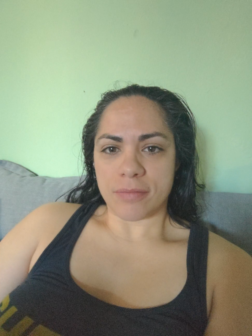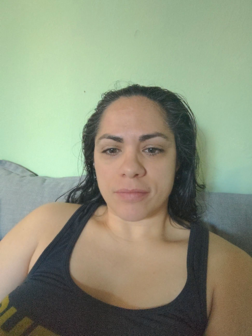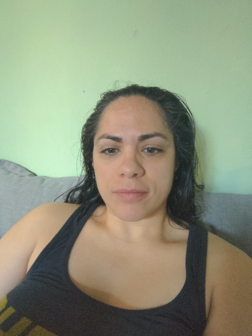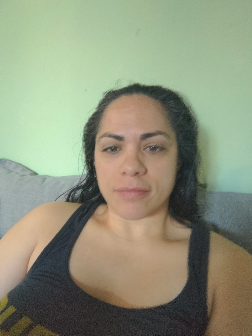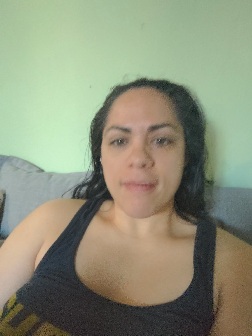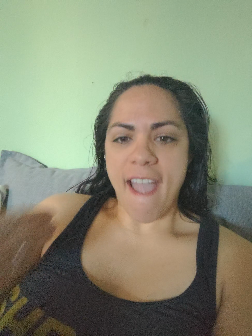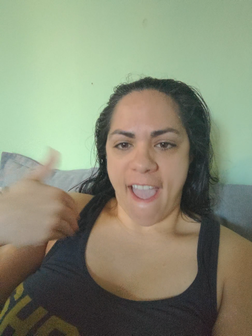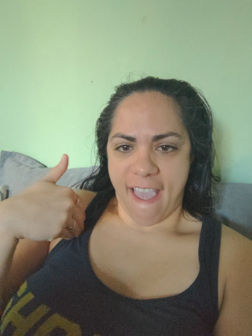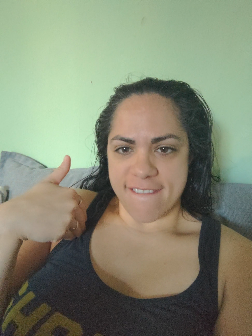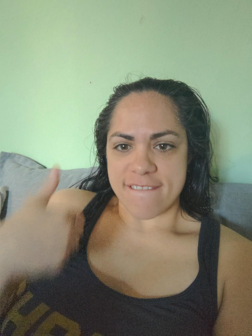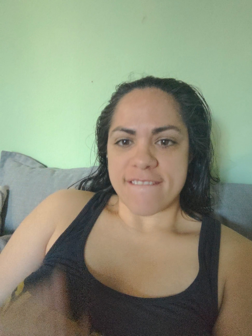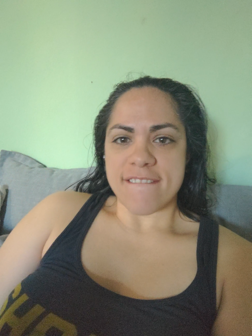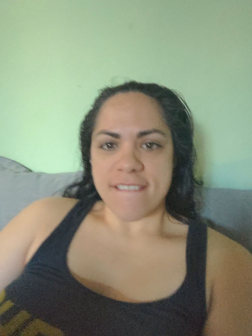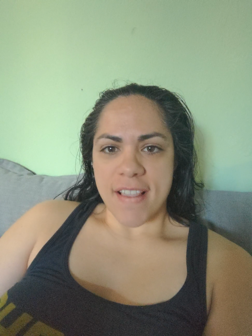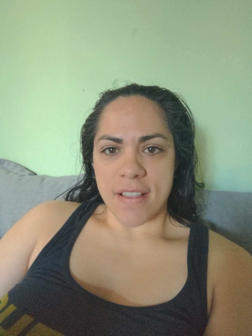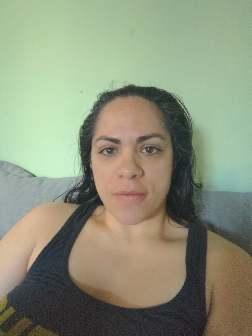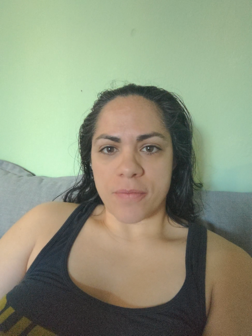have